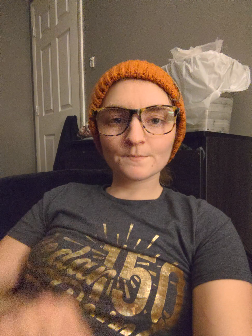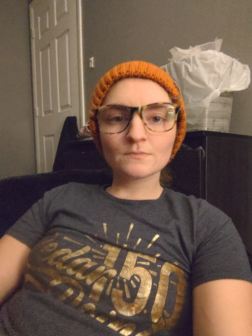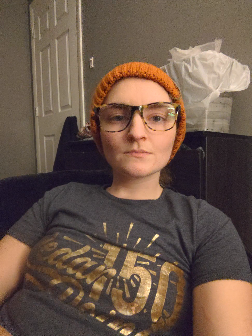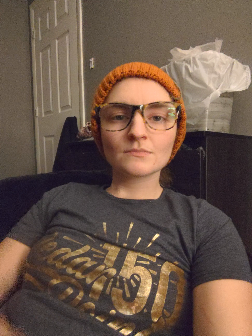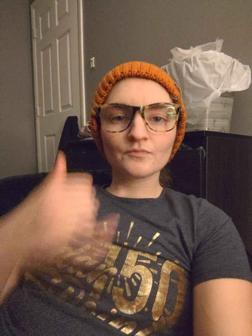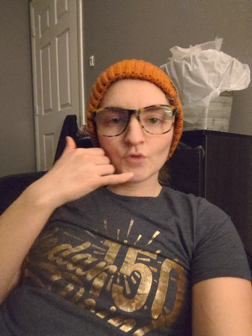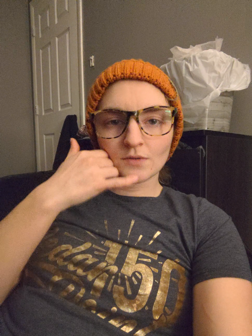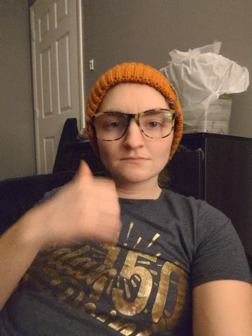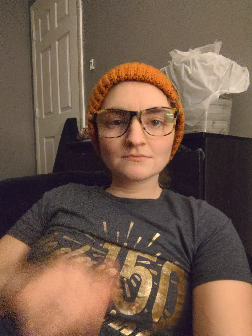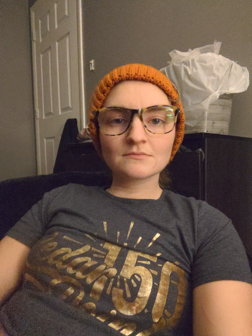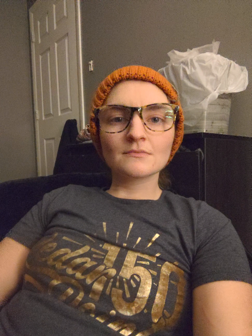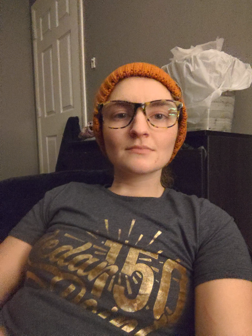call on the phone